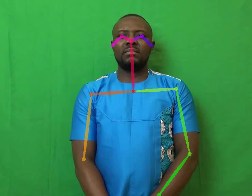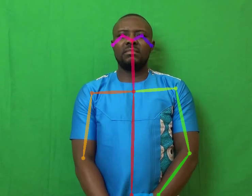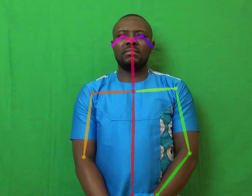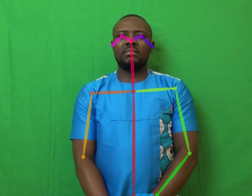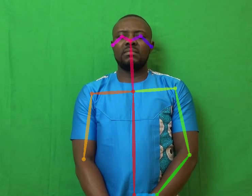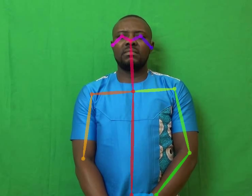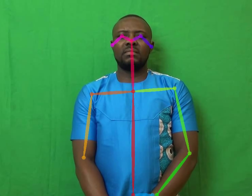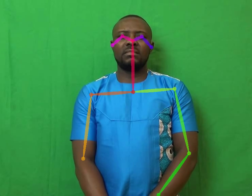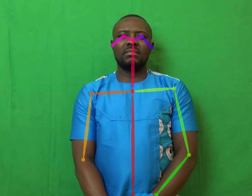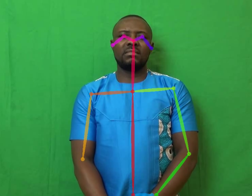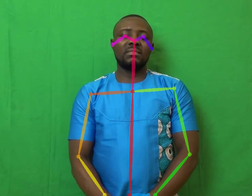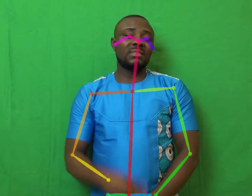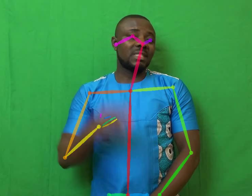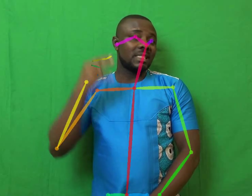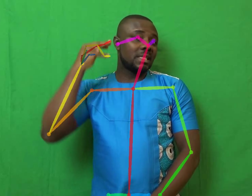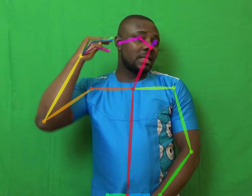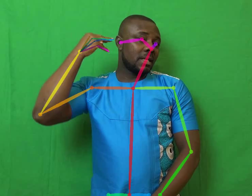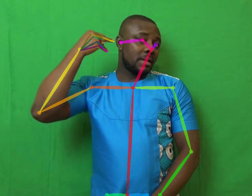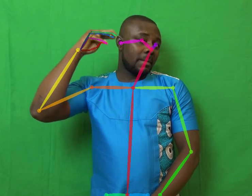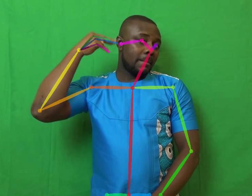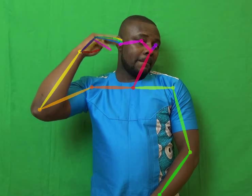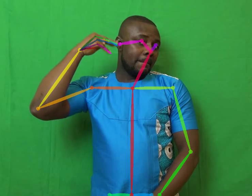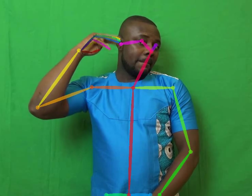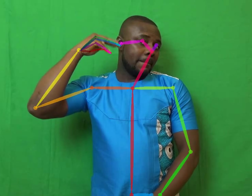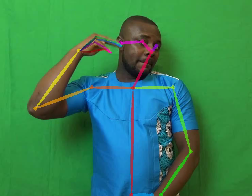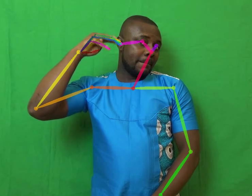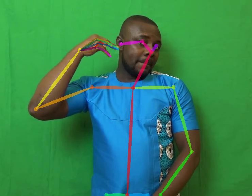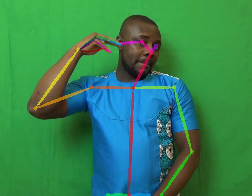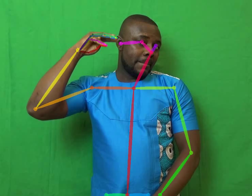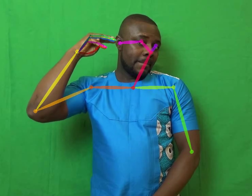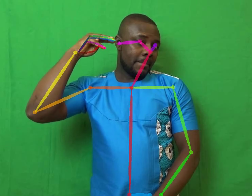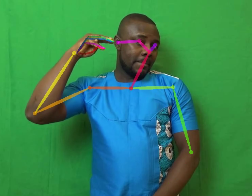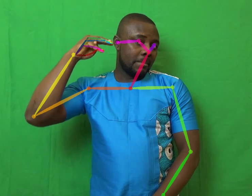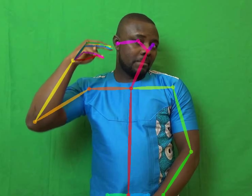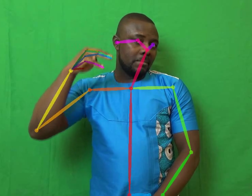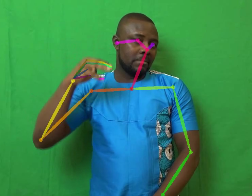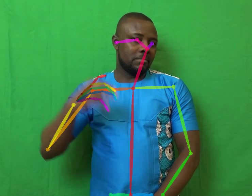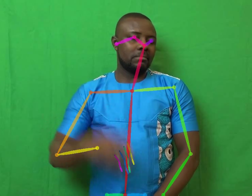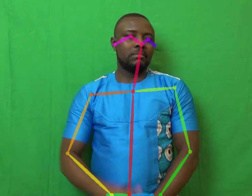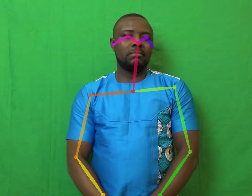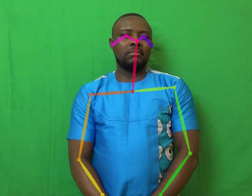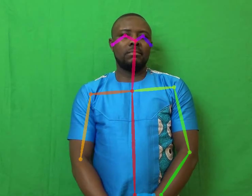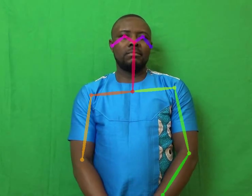metal or mineral